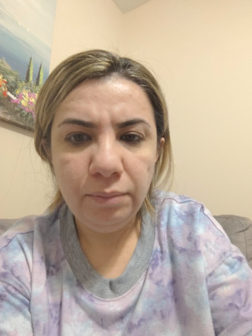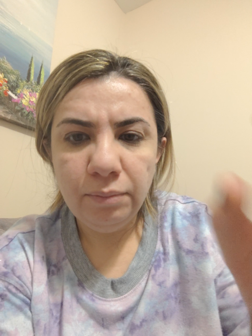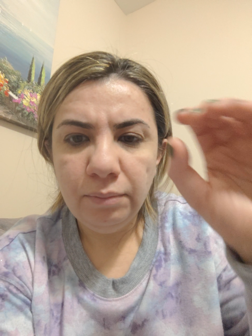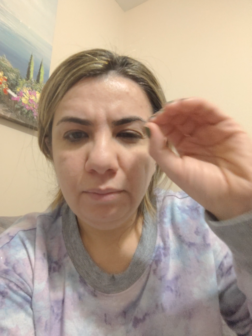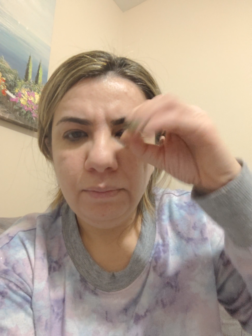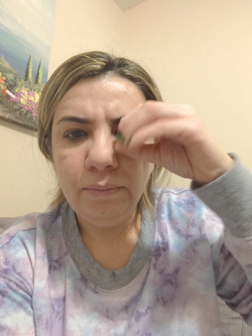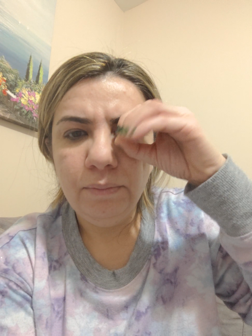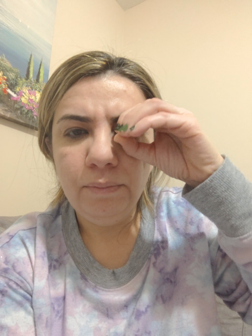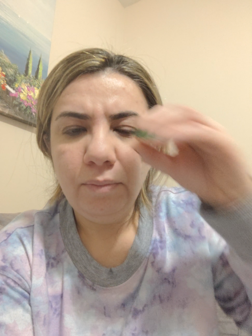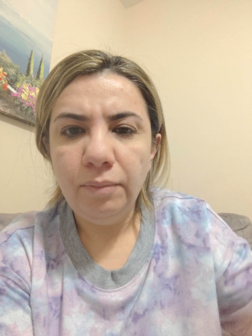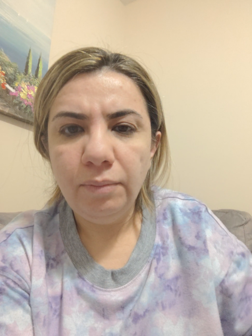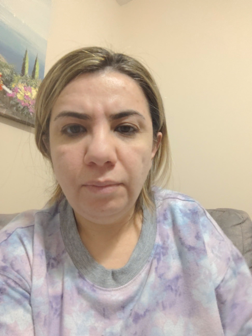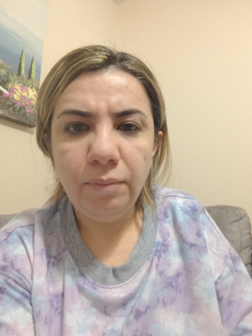owl